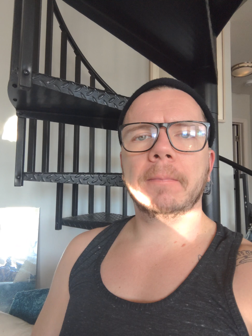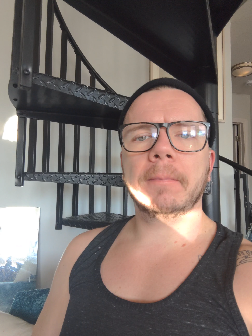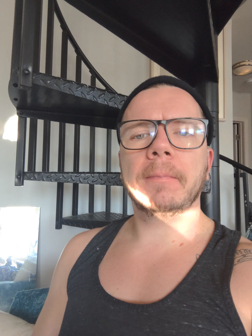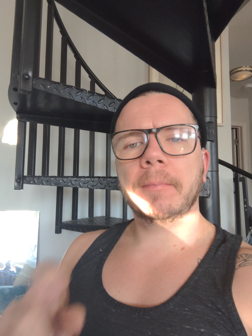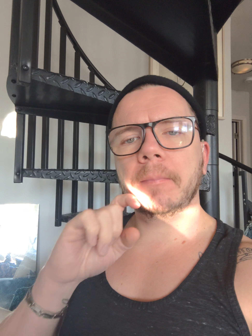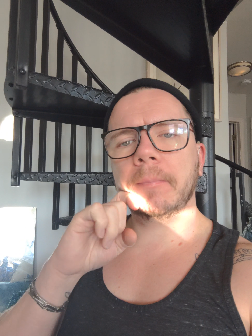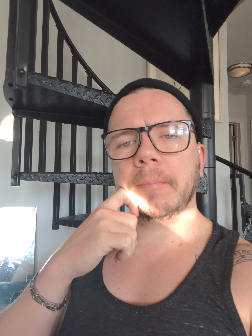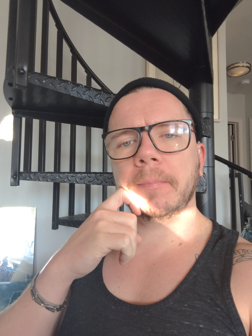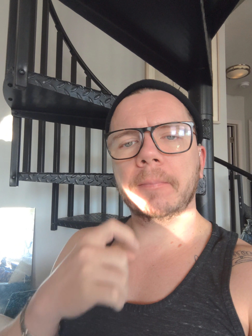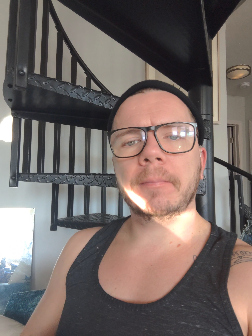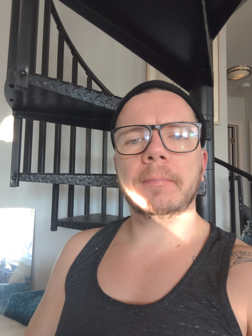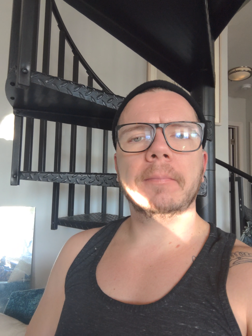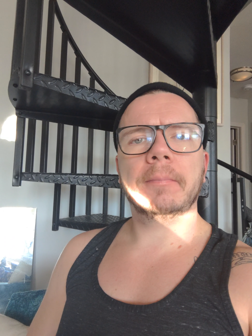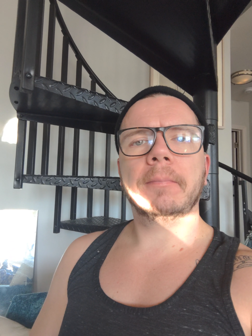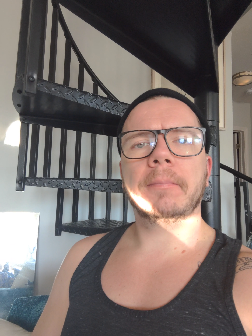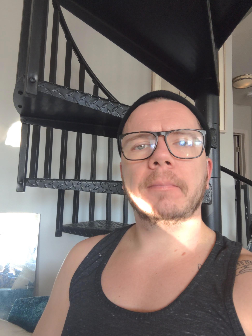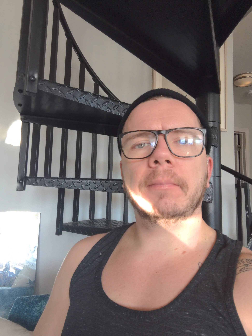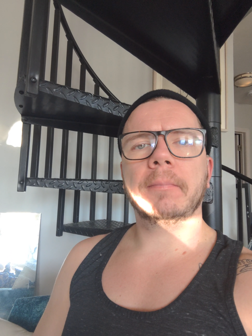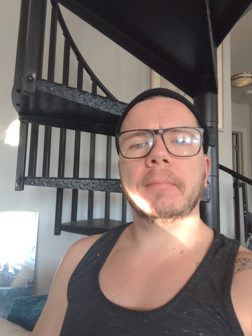apple